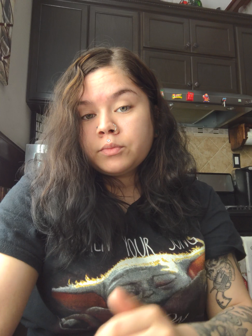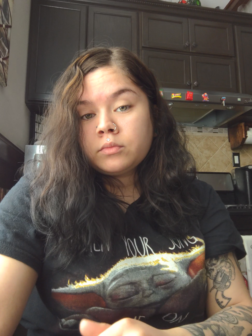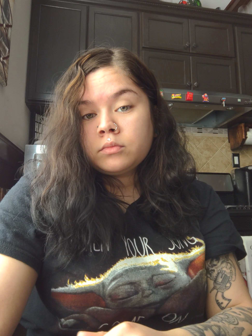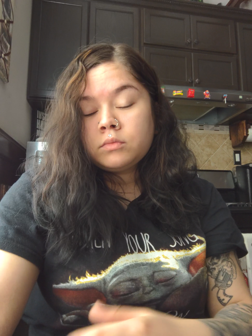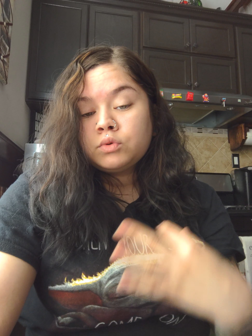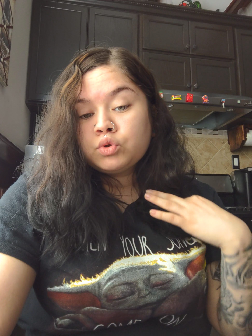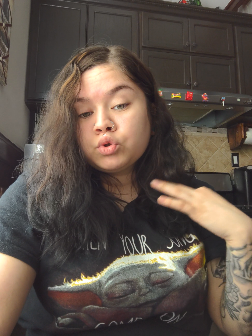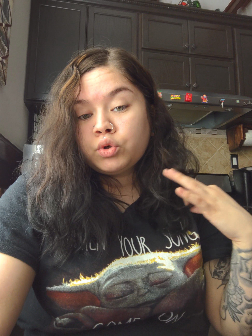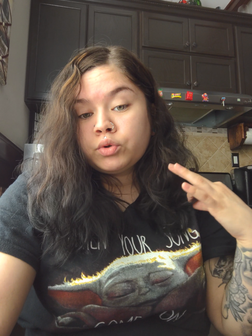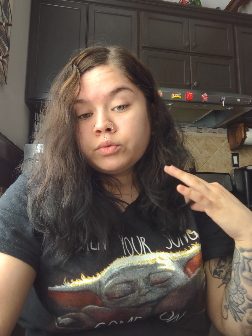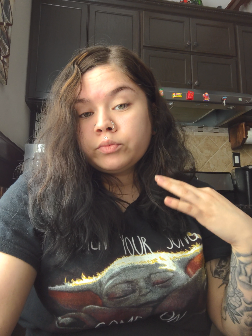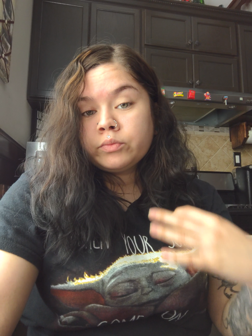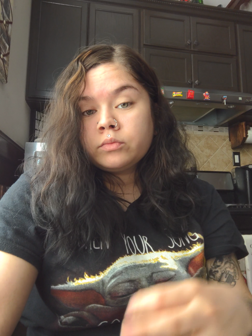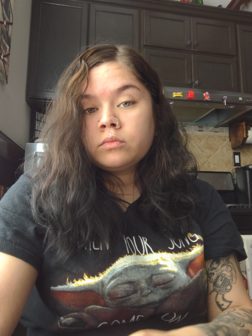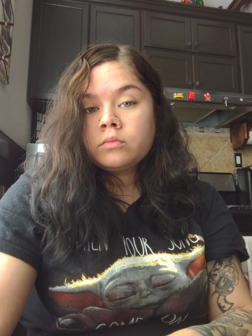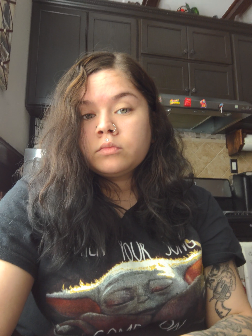shirt